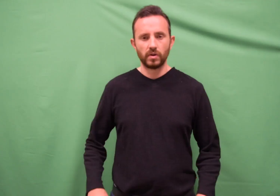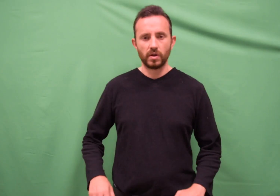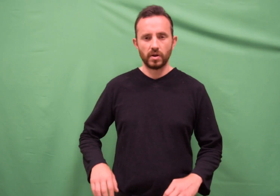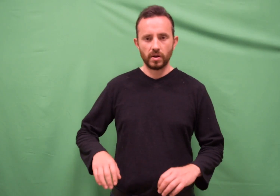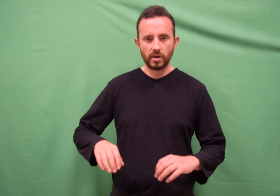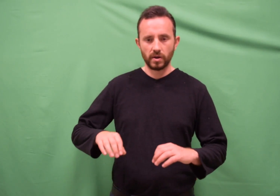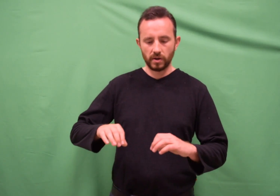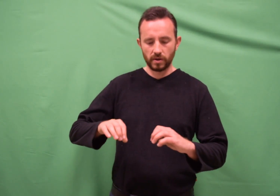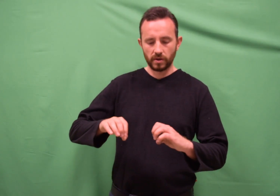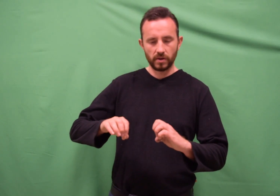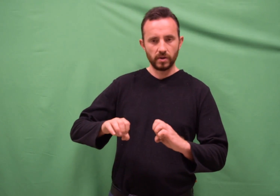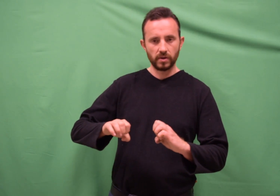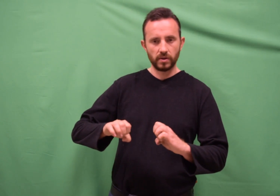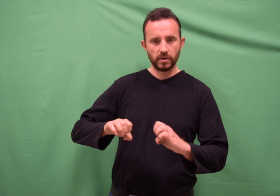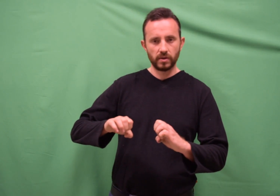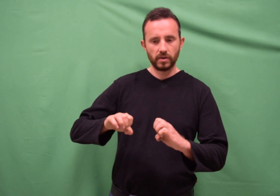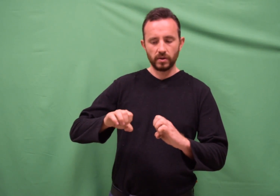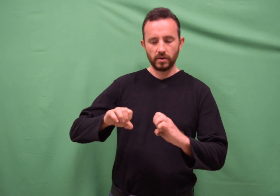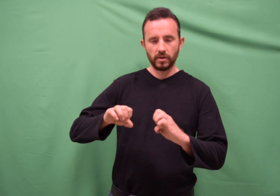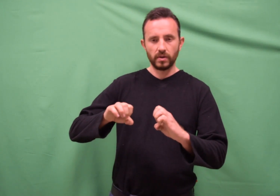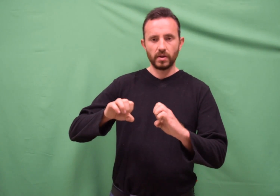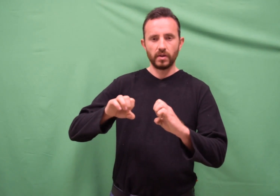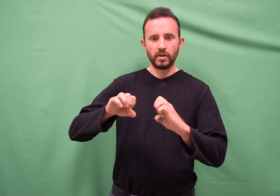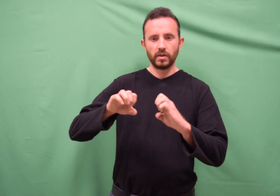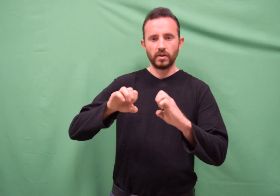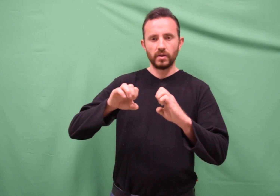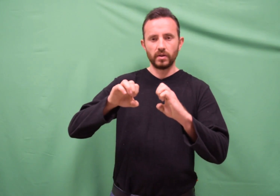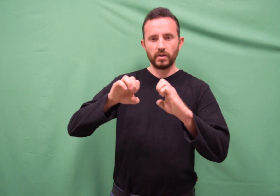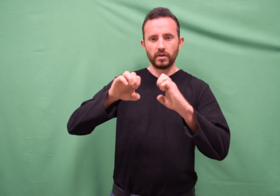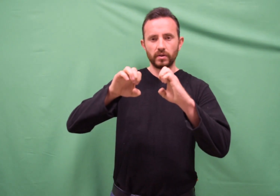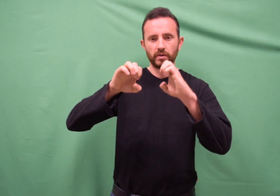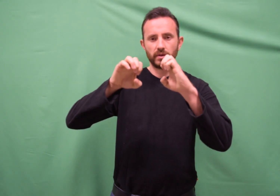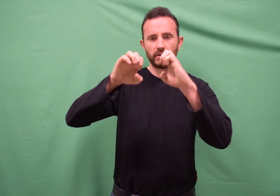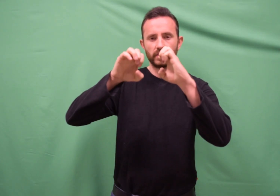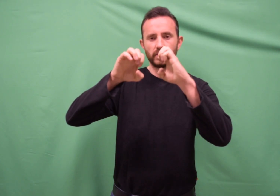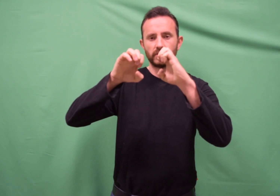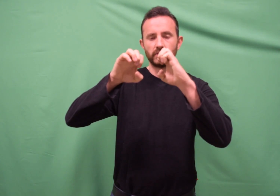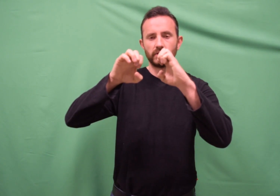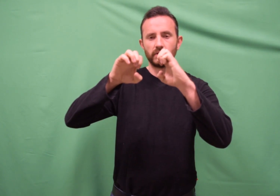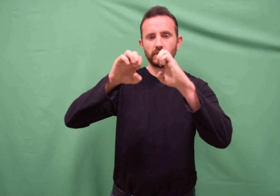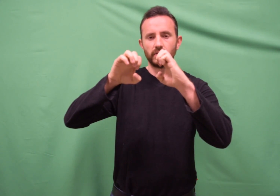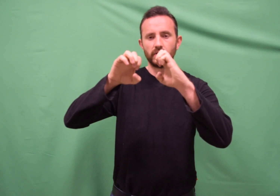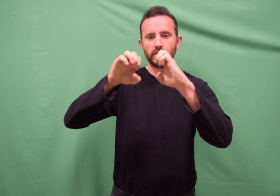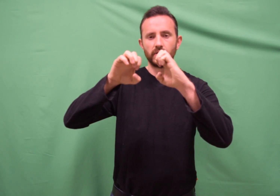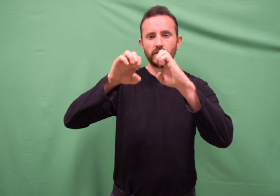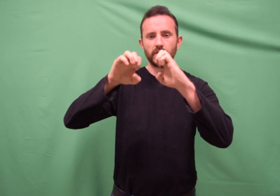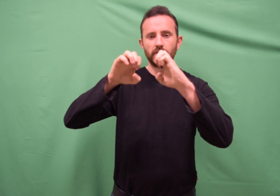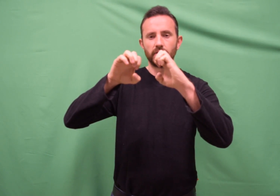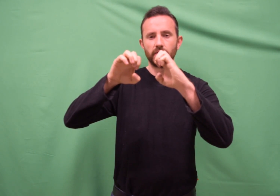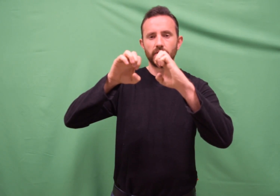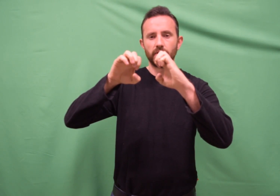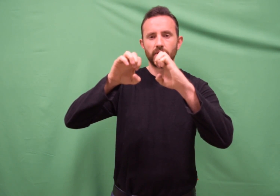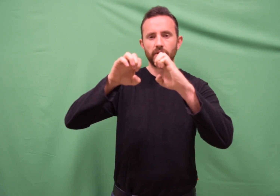edificio